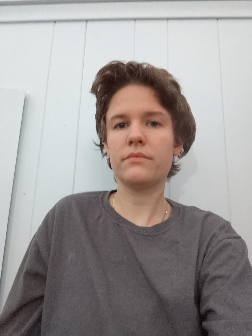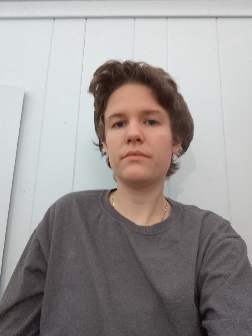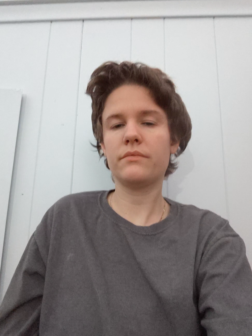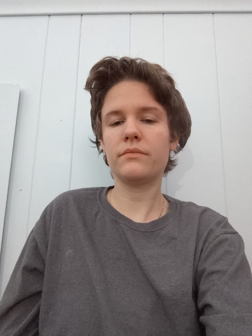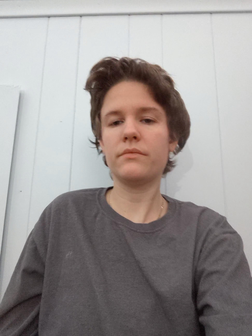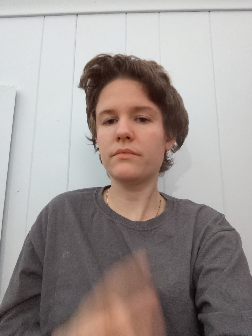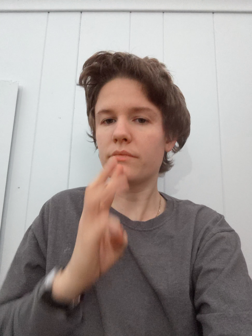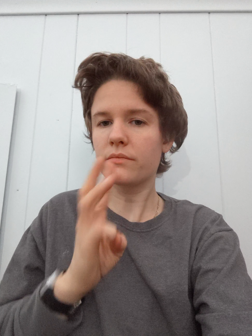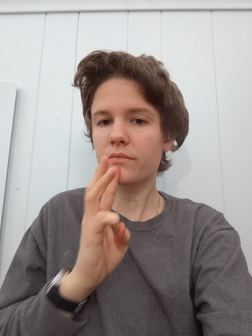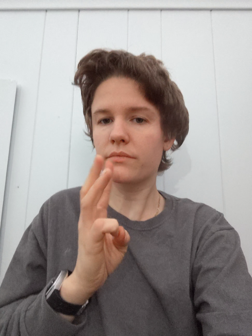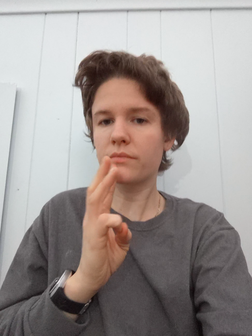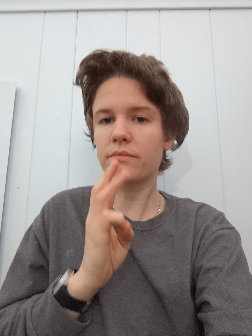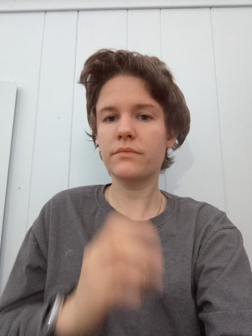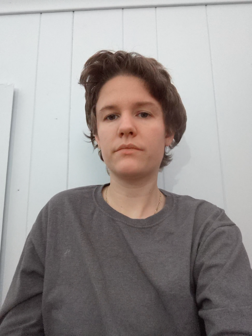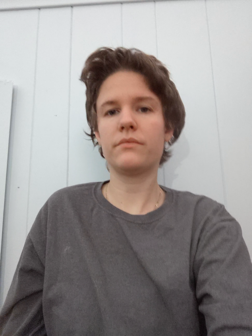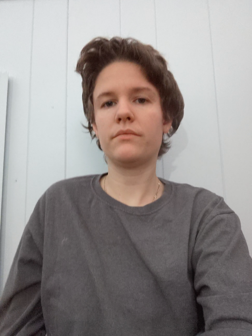water